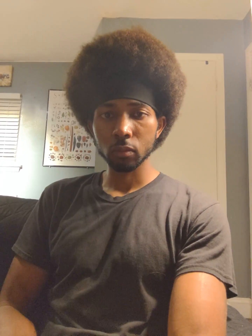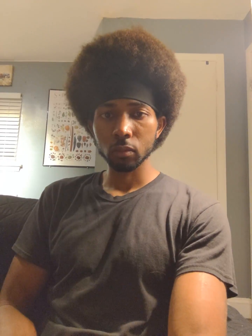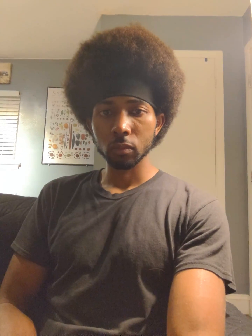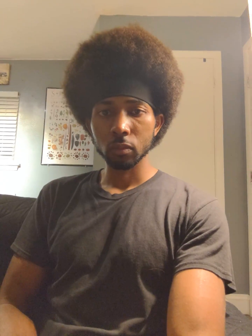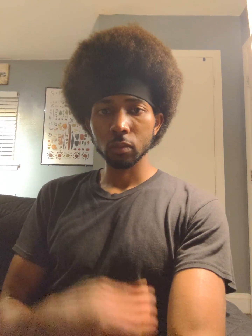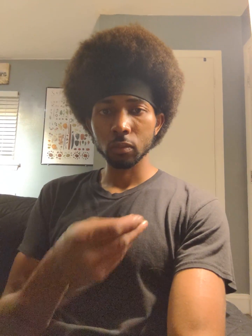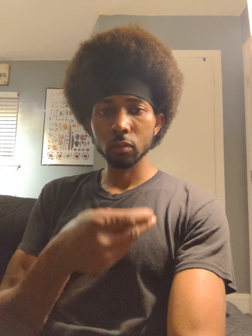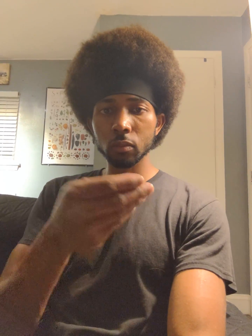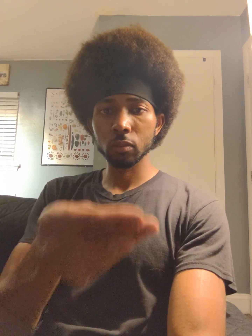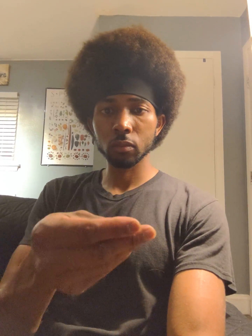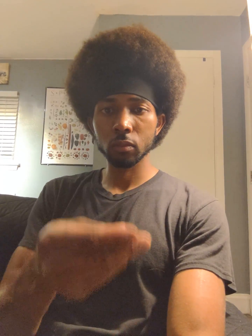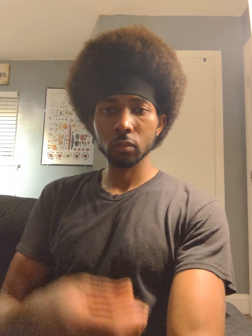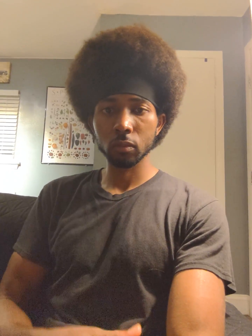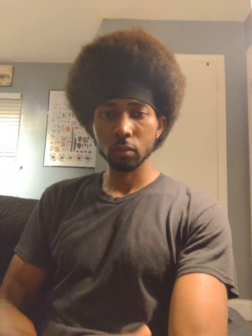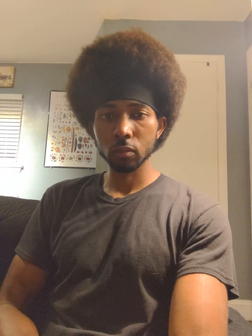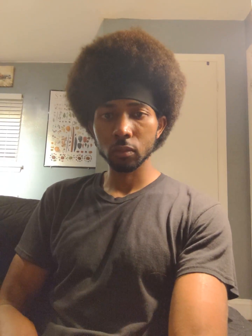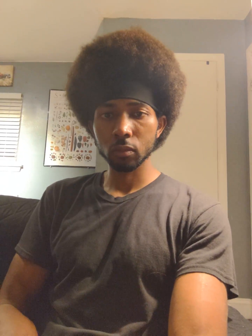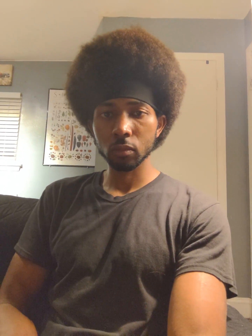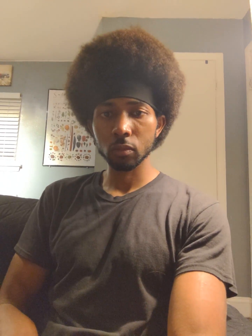buy